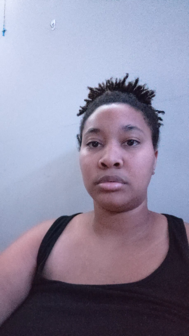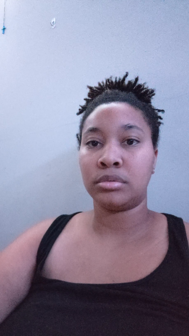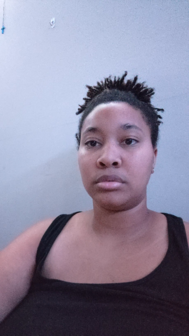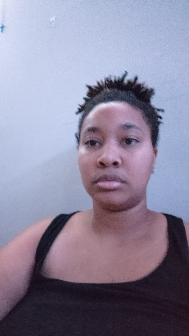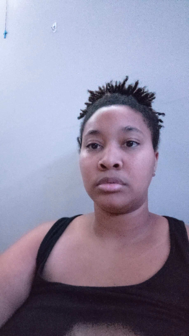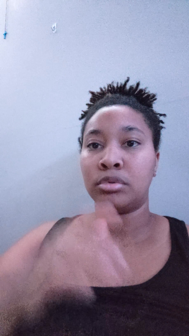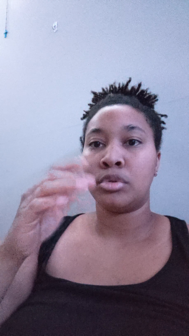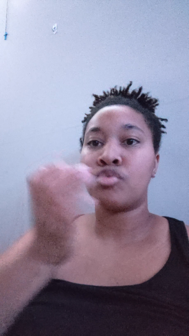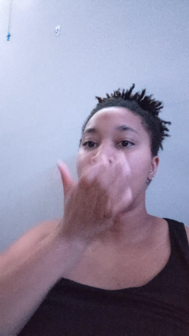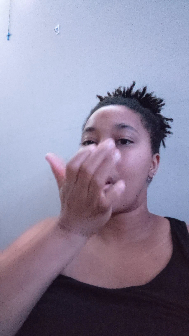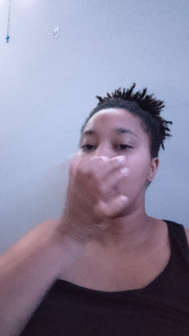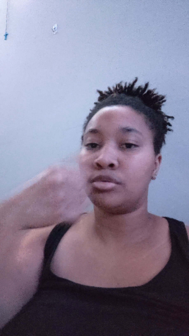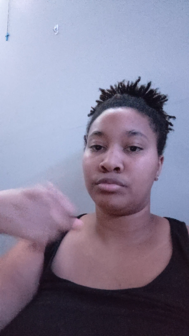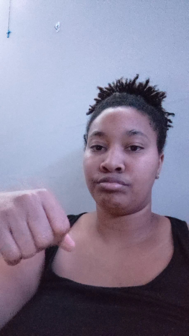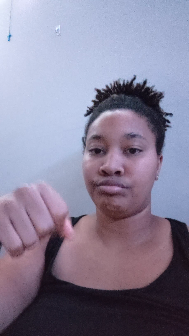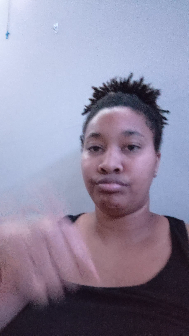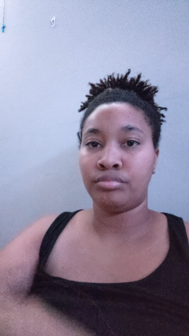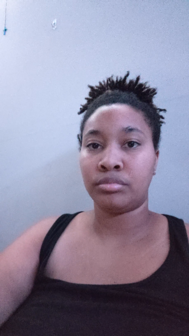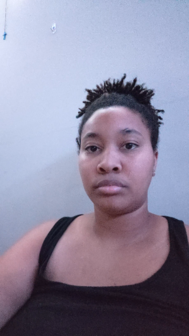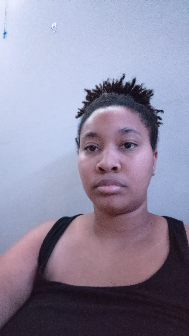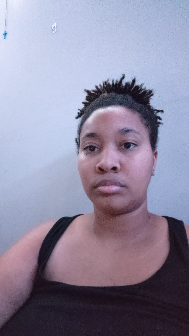lawn mower